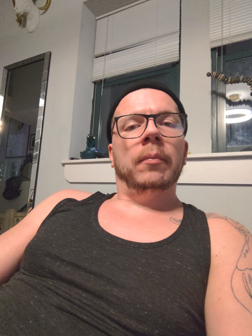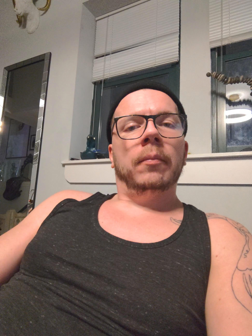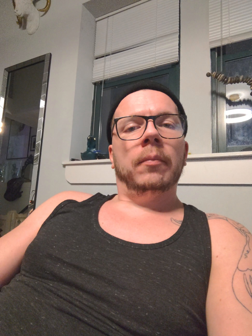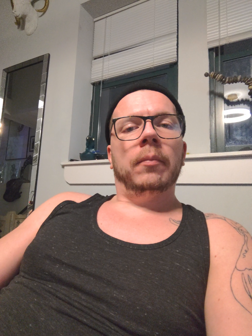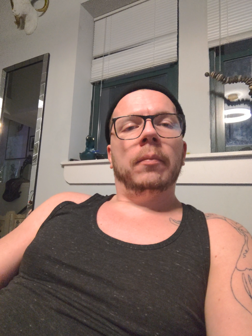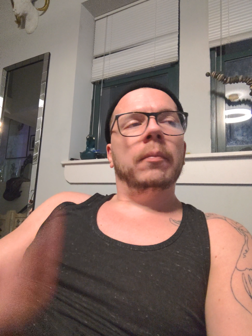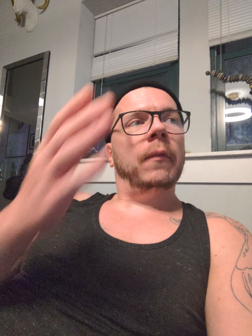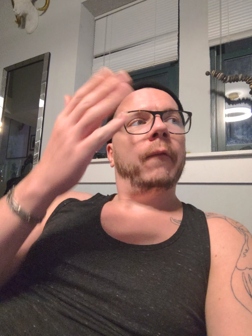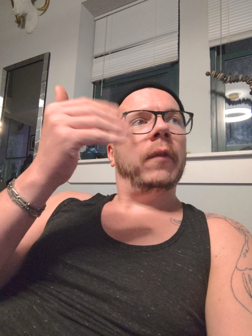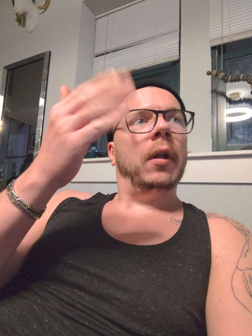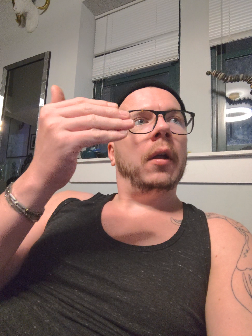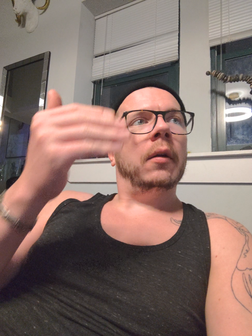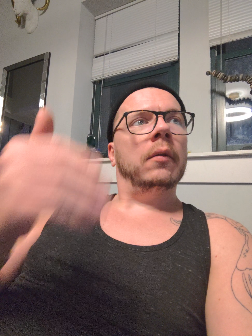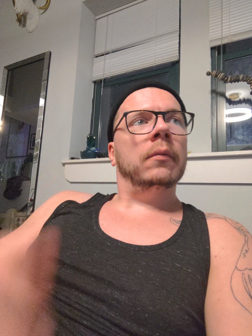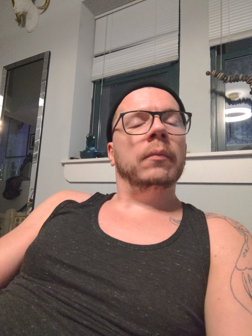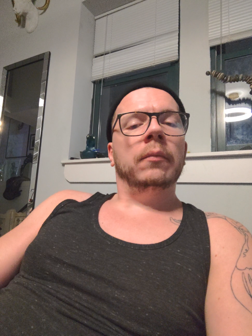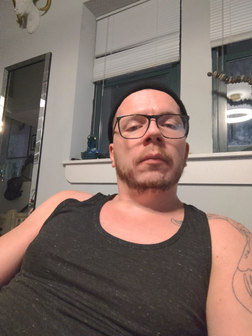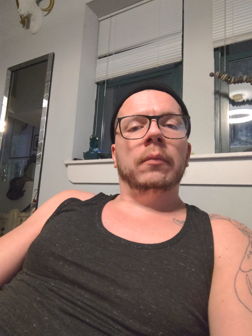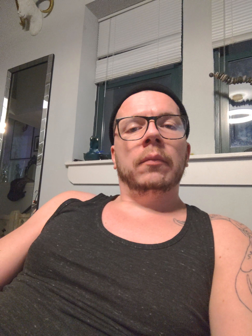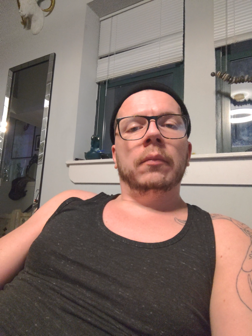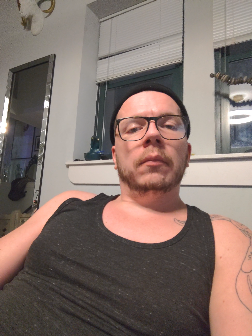flag